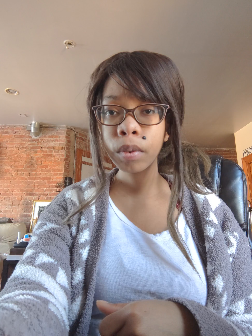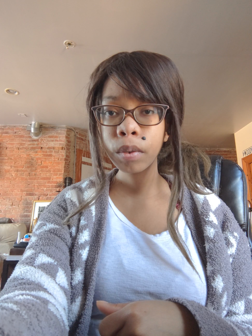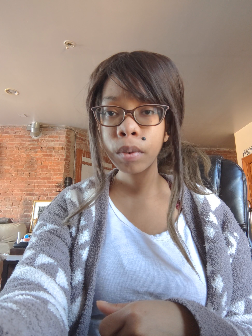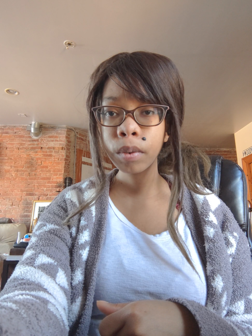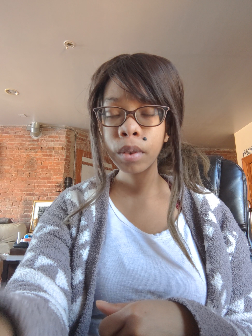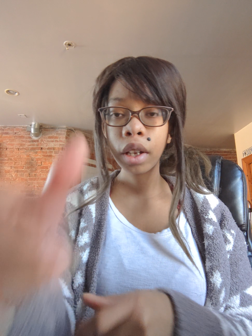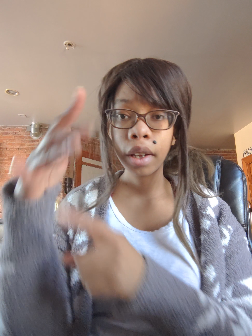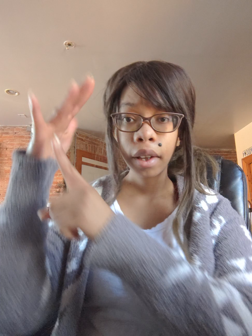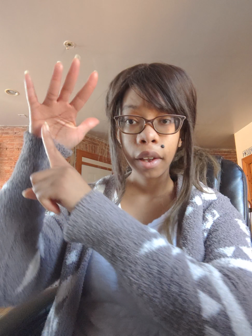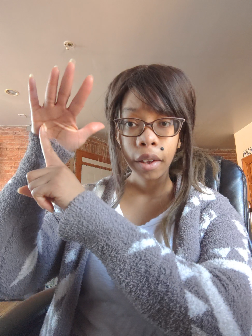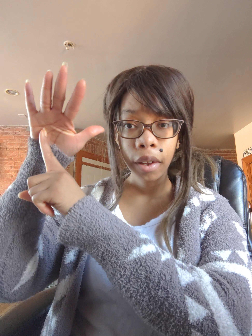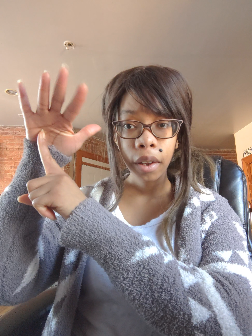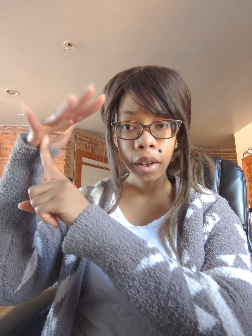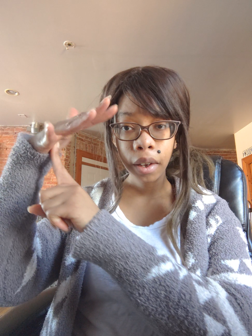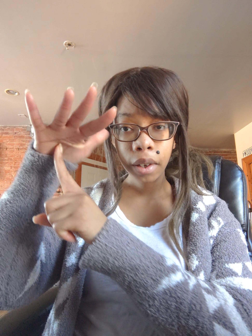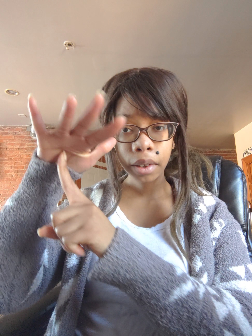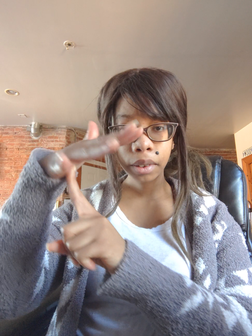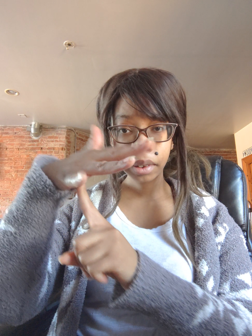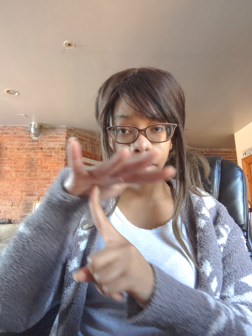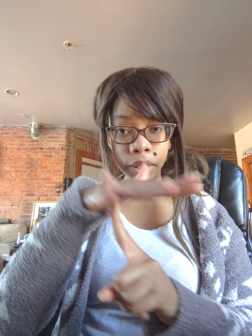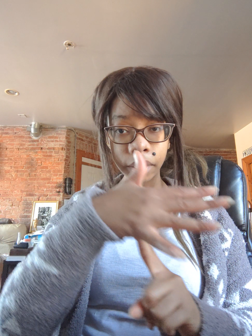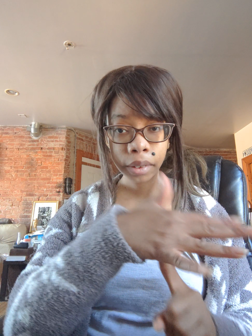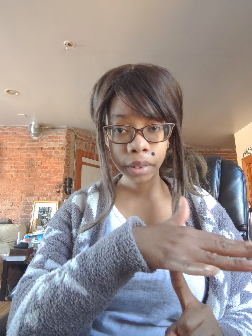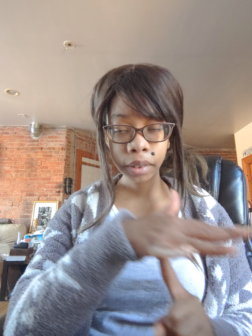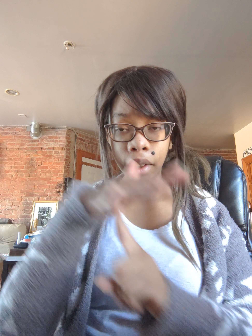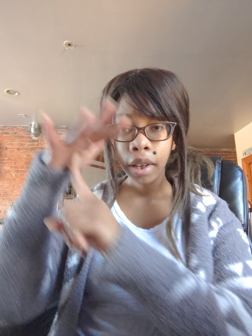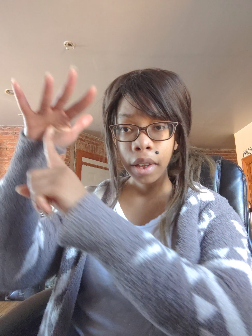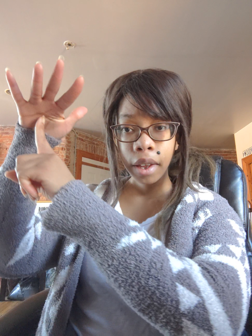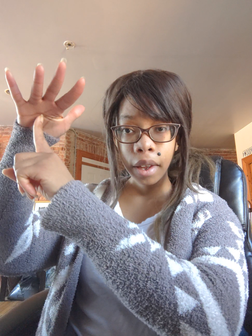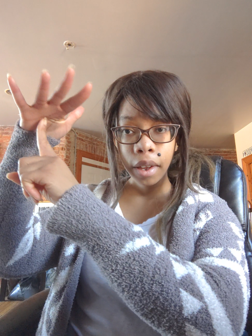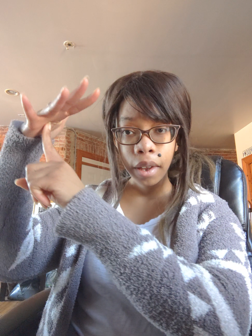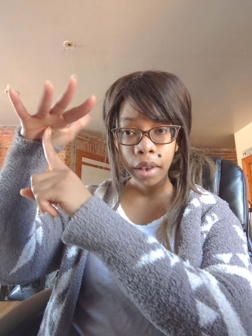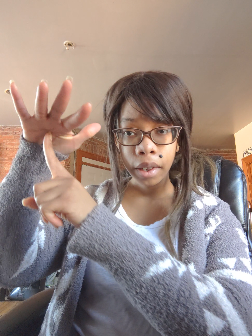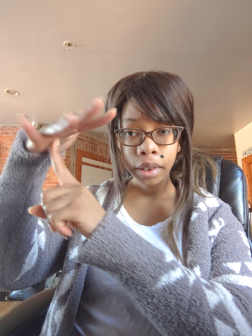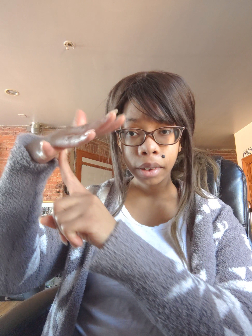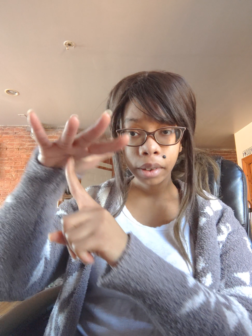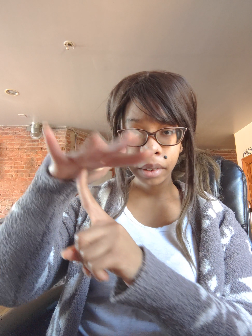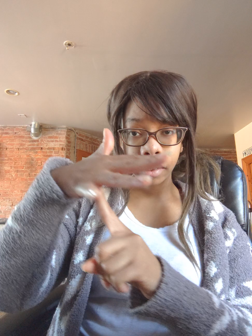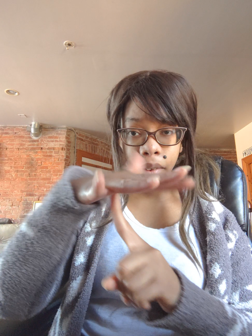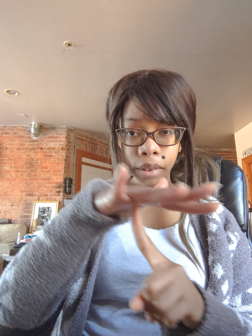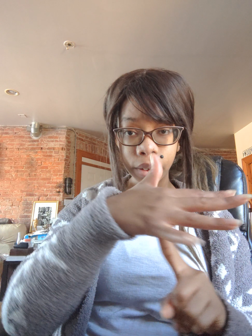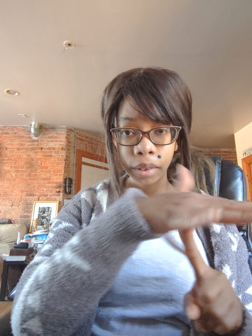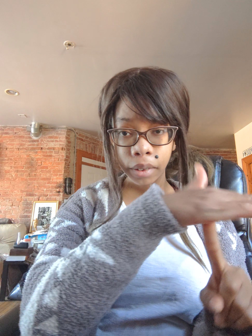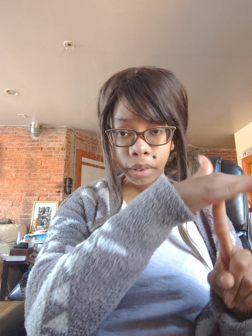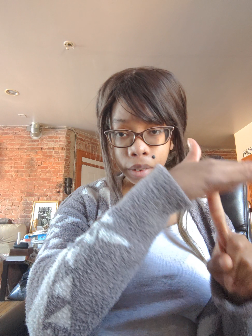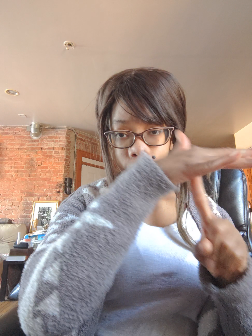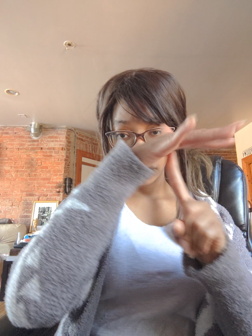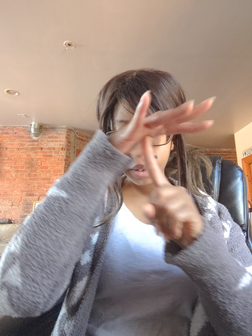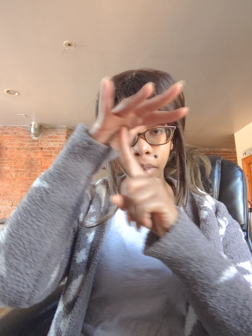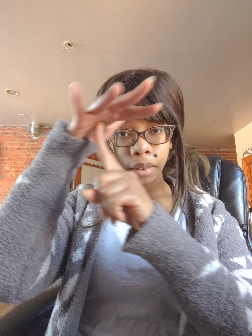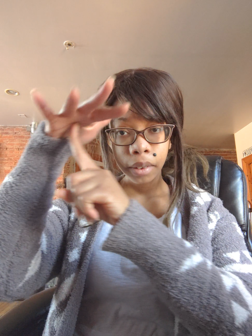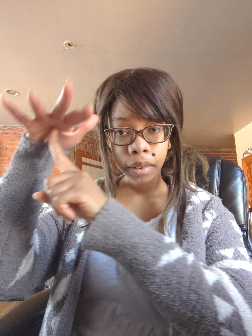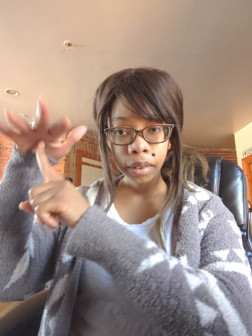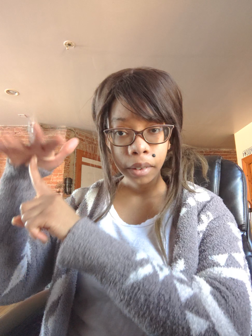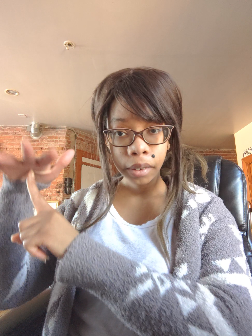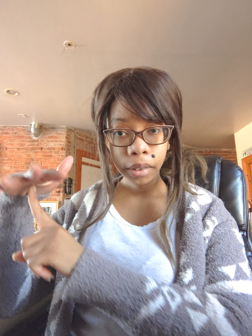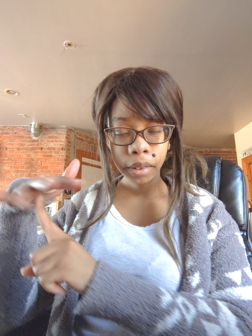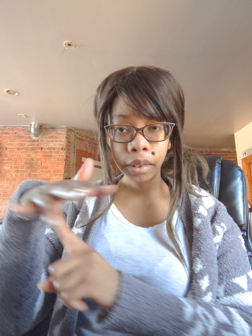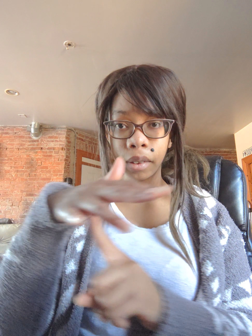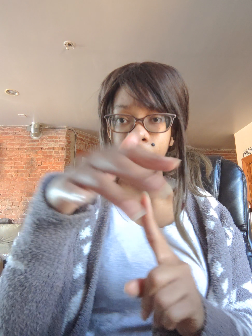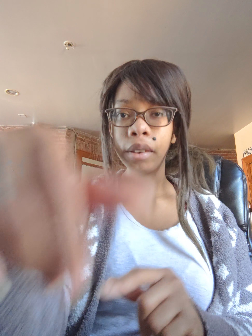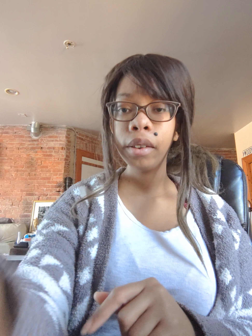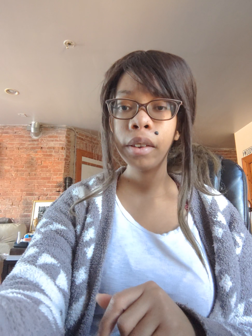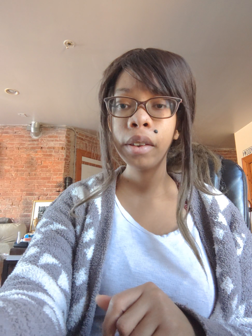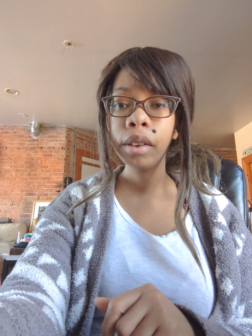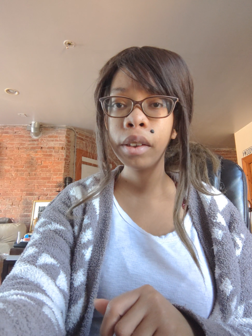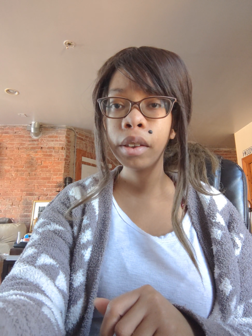helicopter